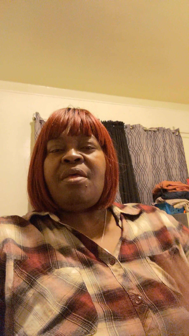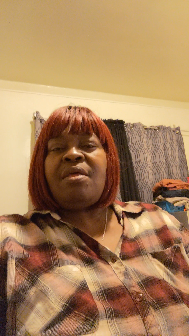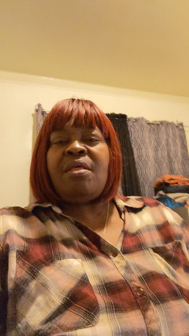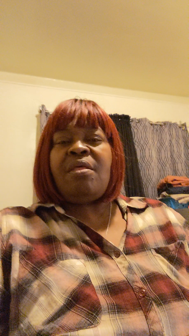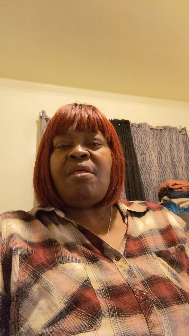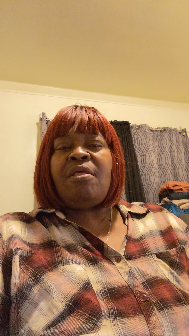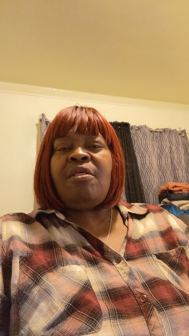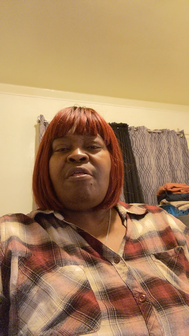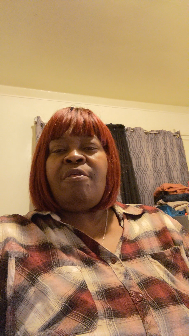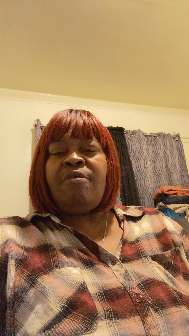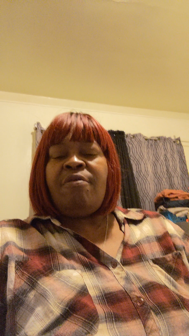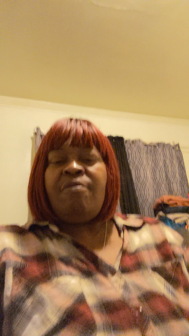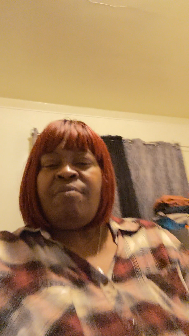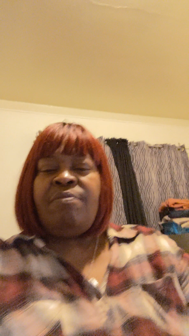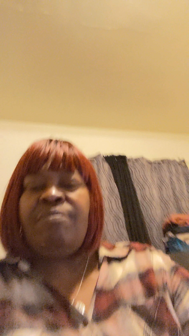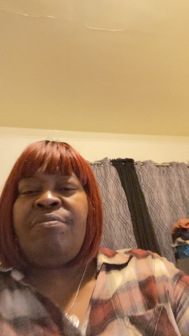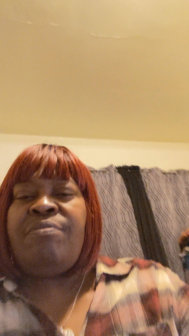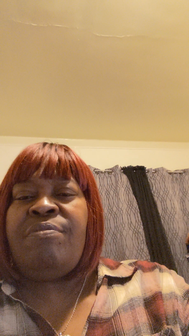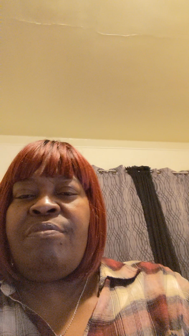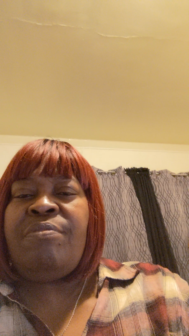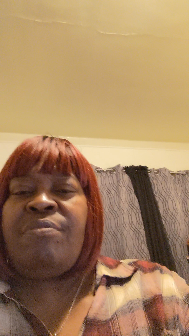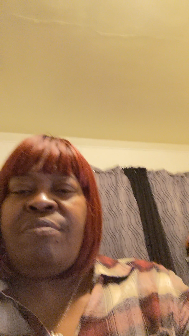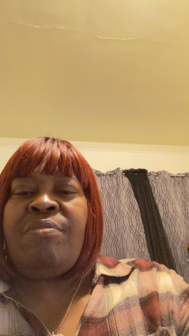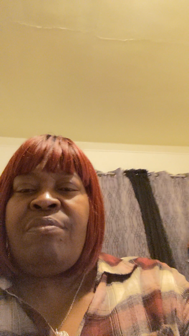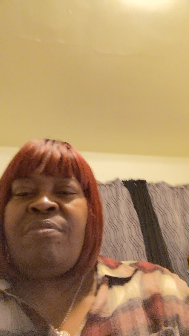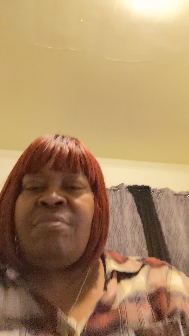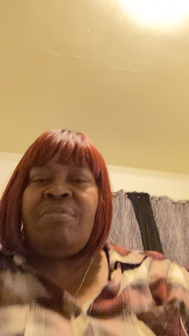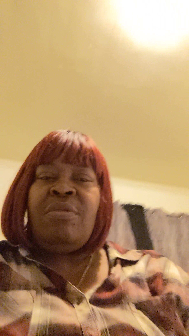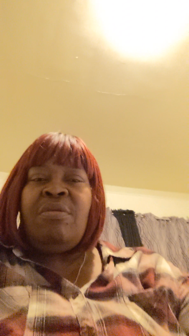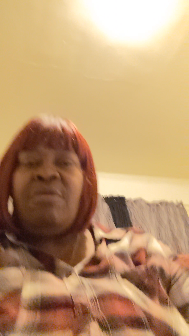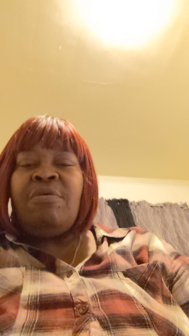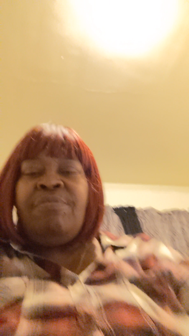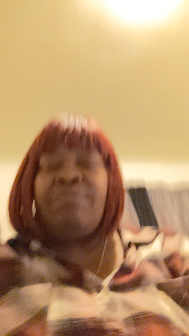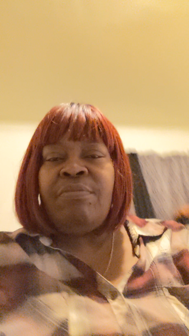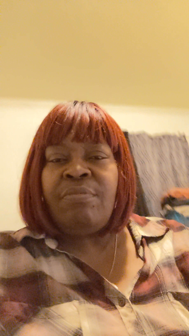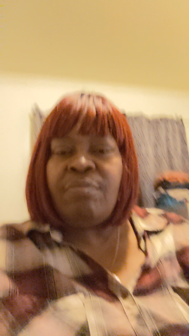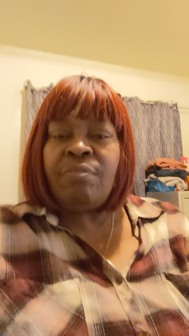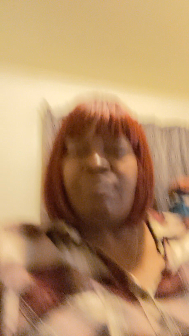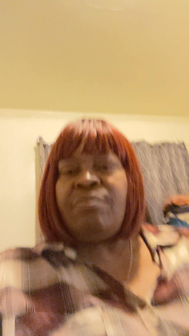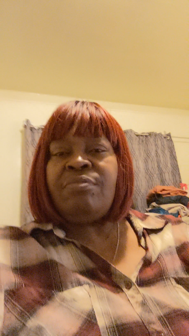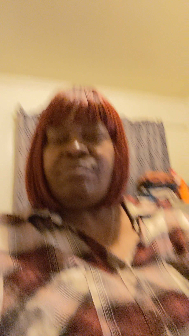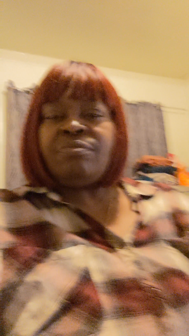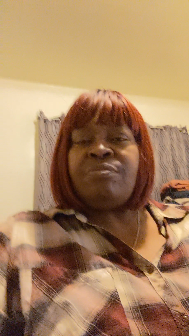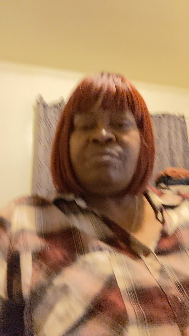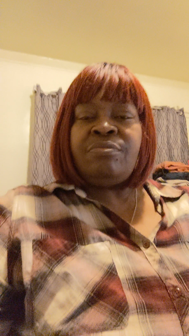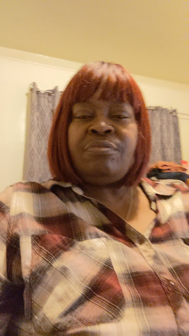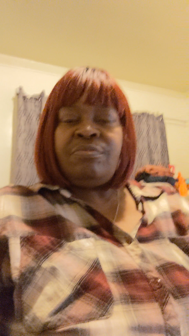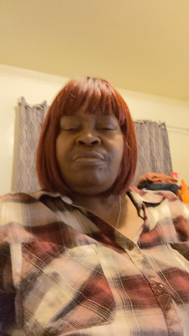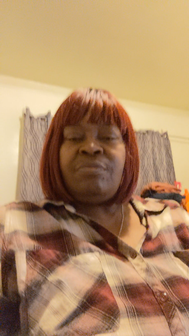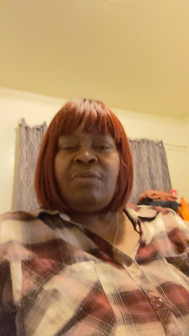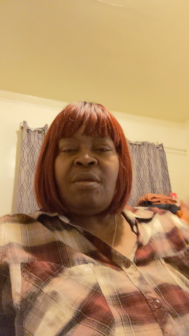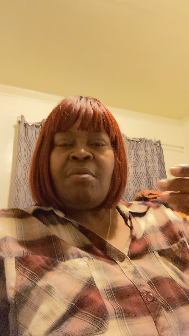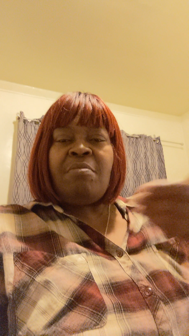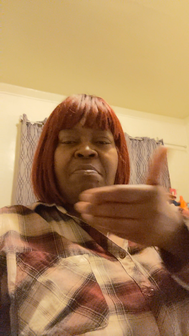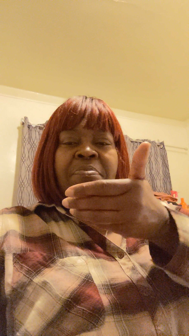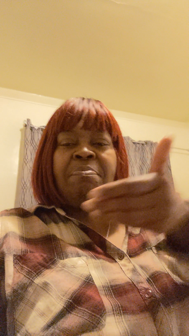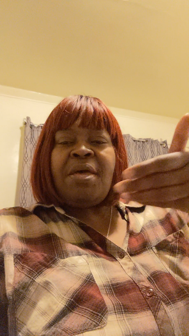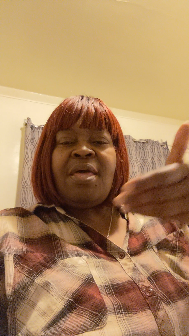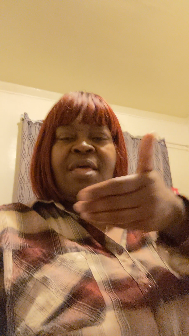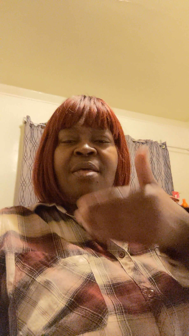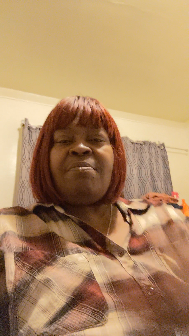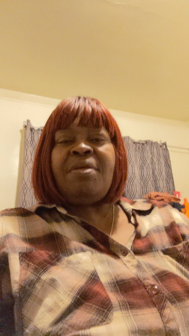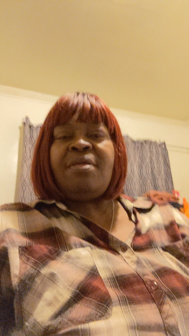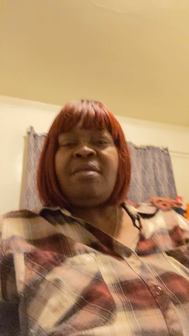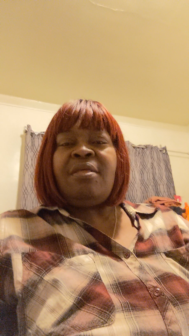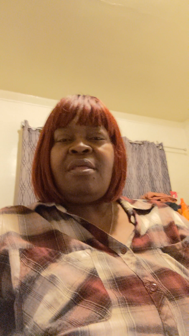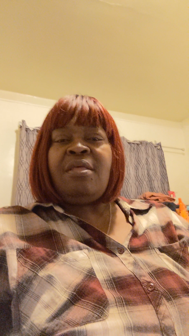baby